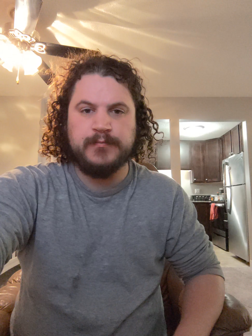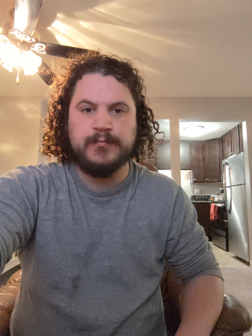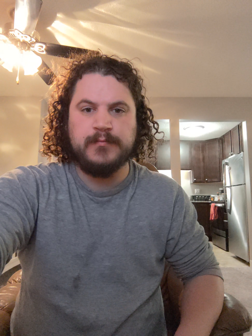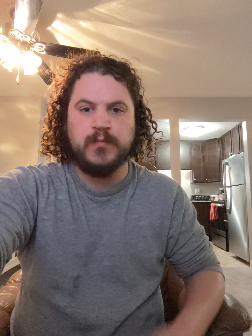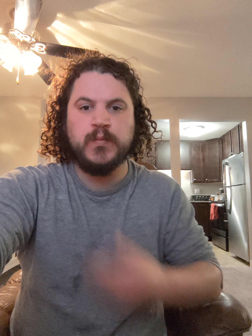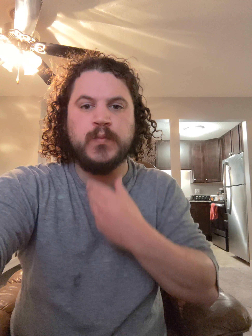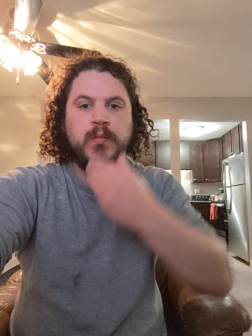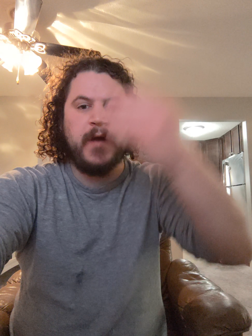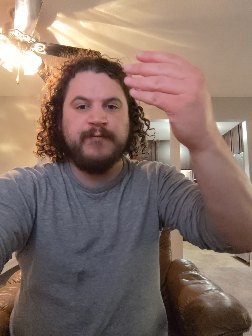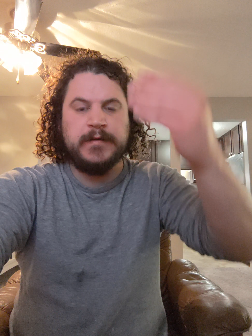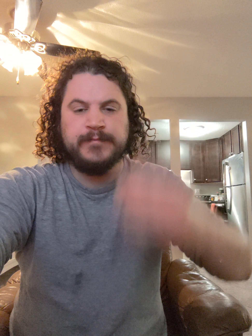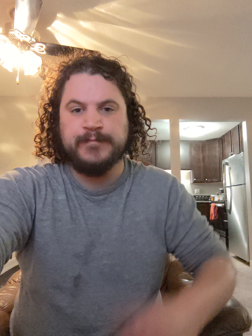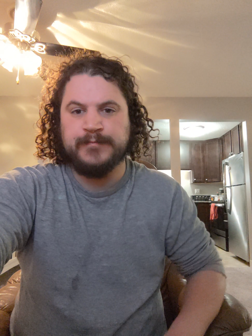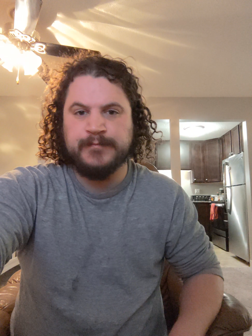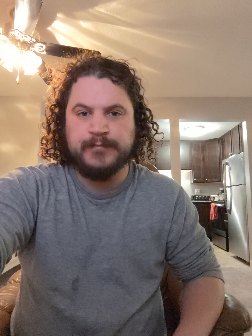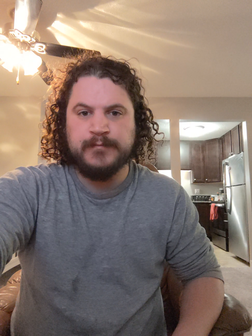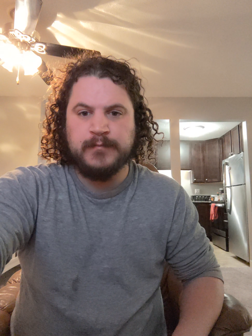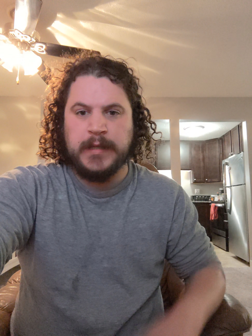giraffe